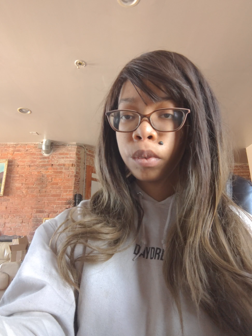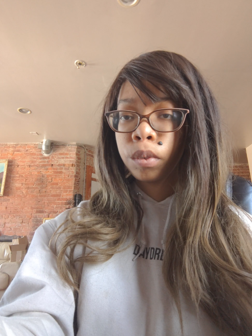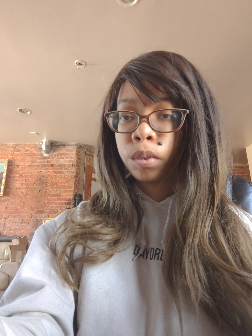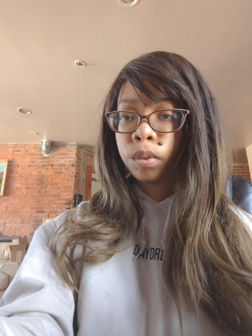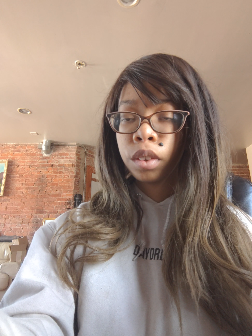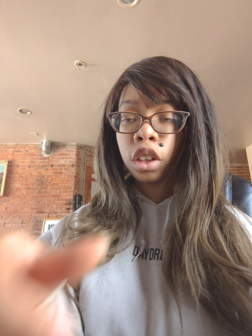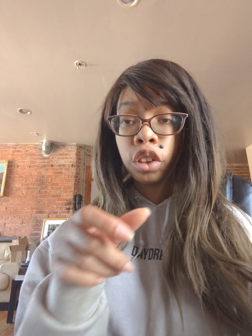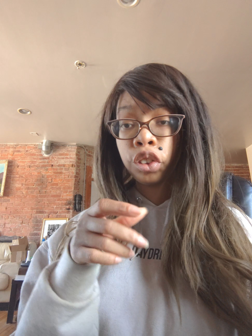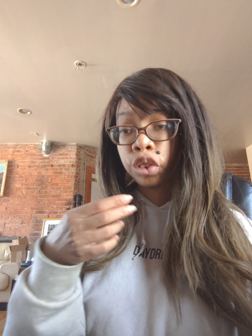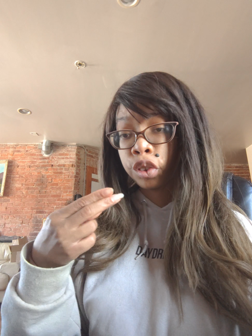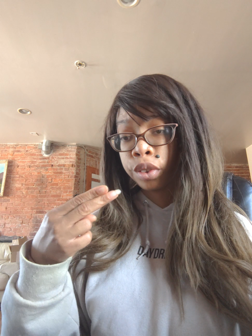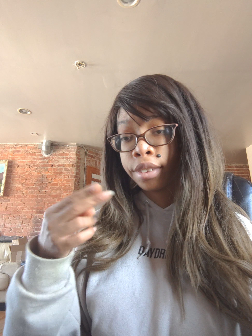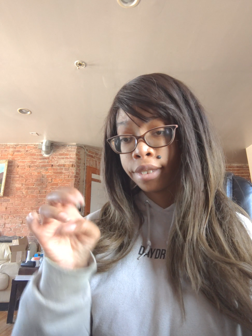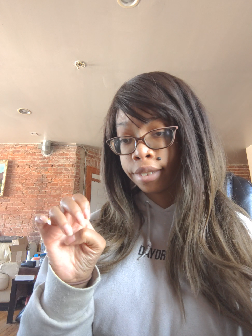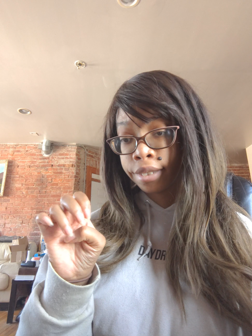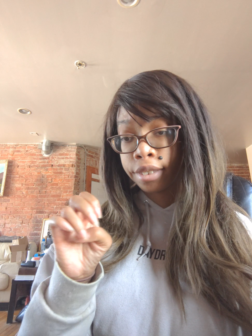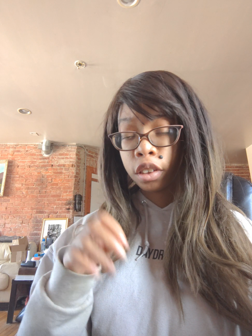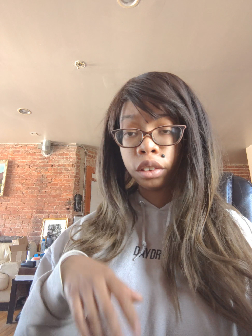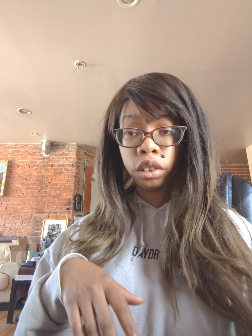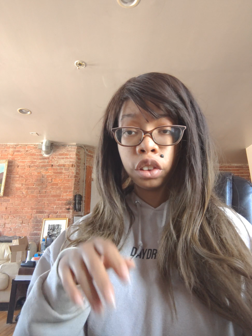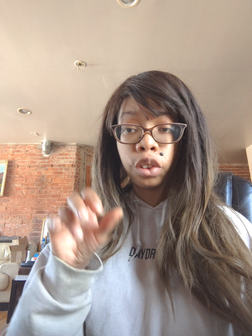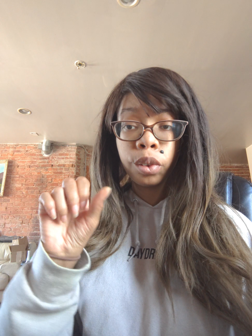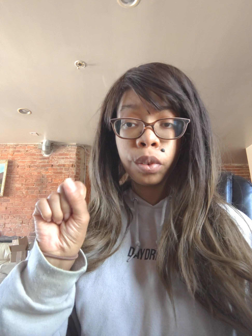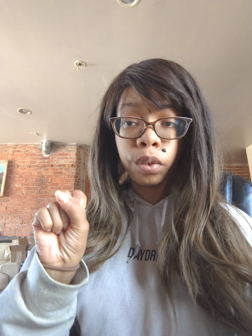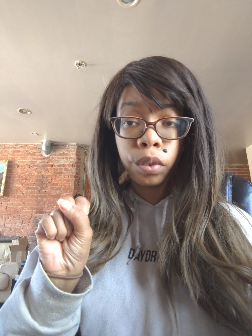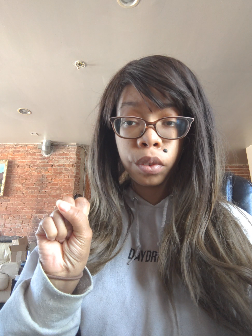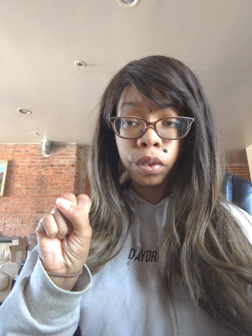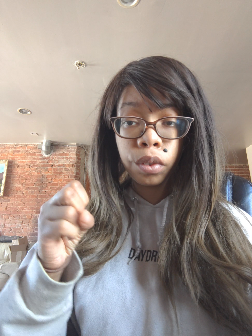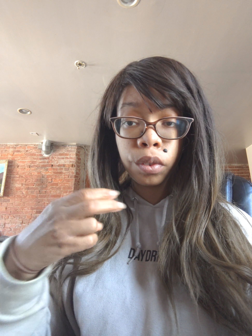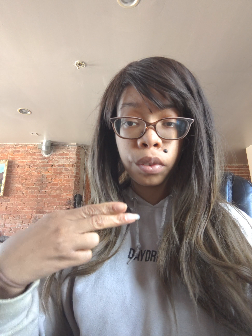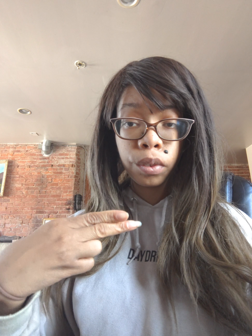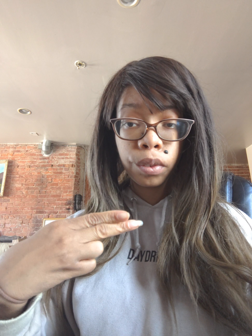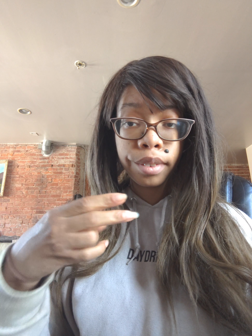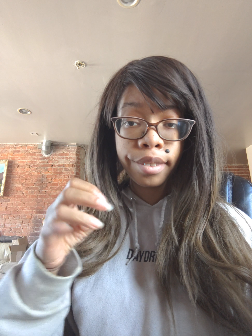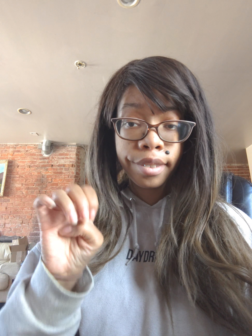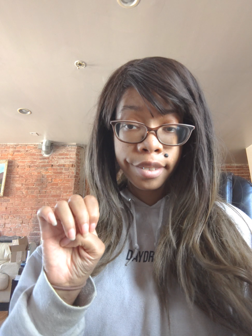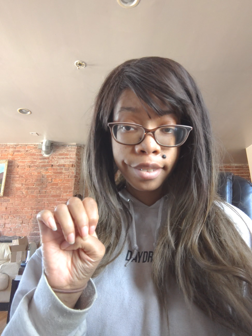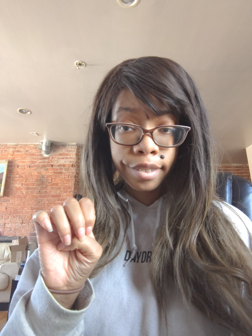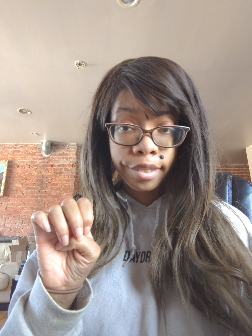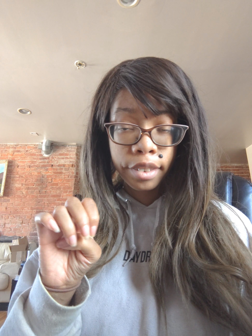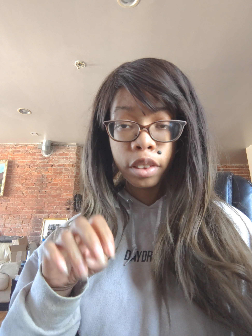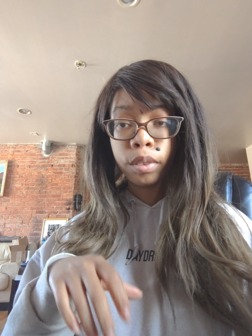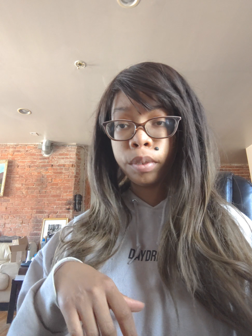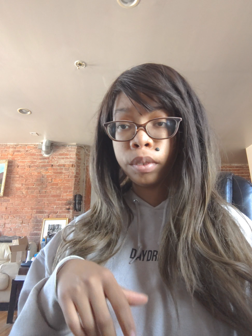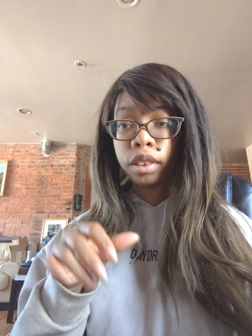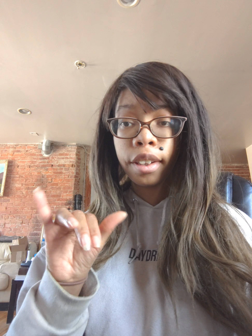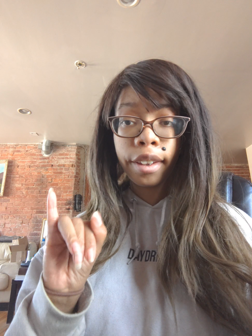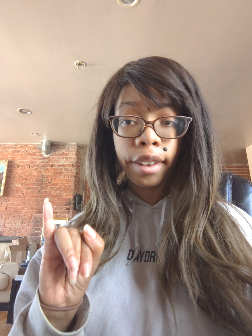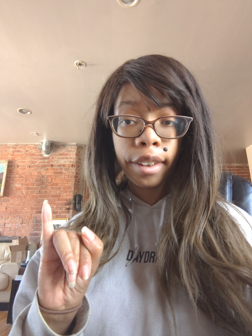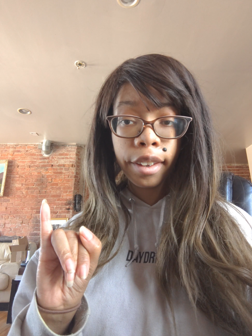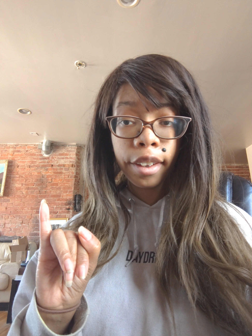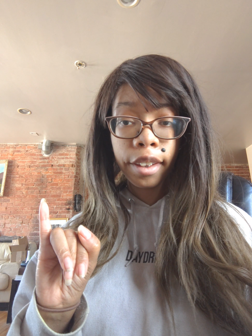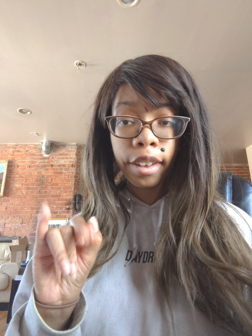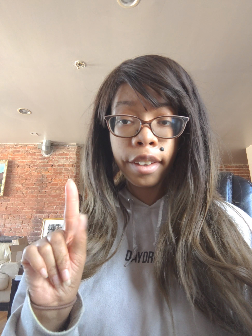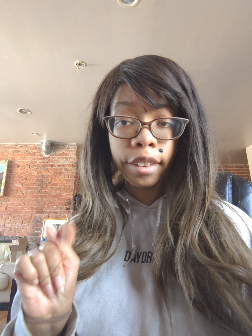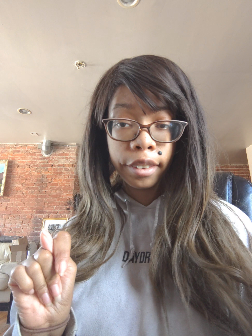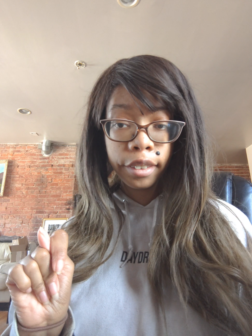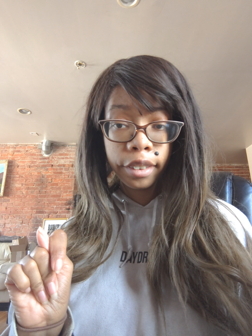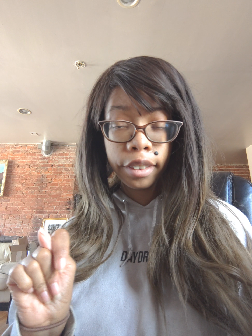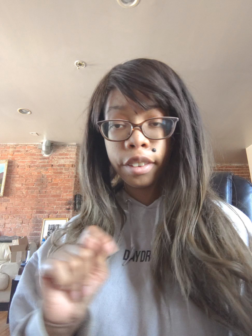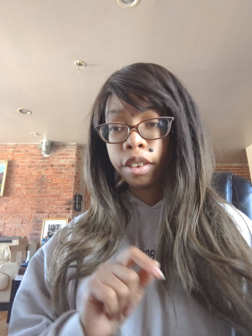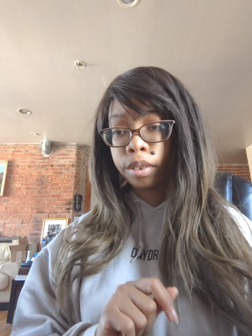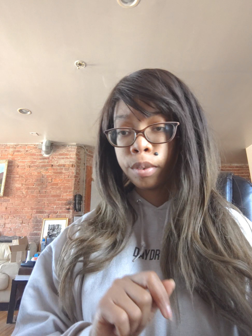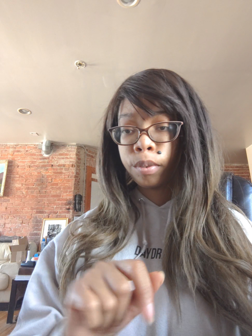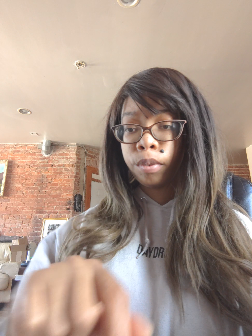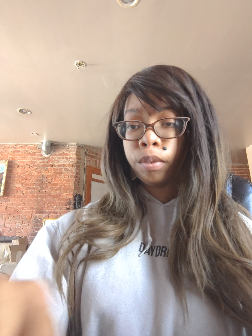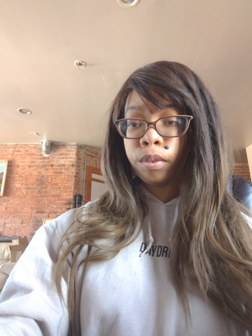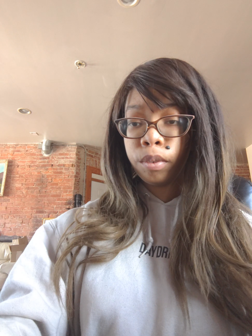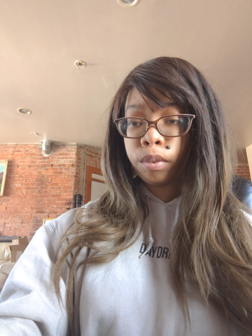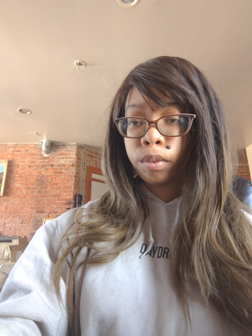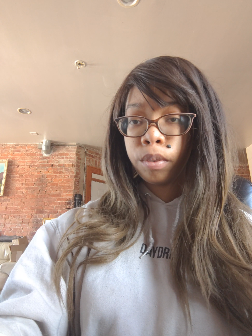he/she/it